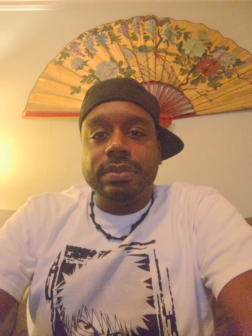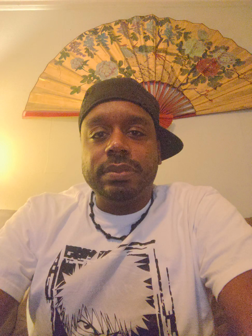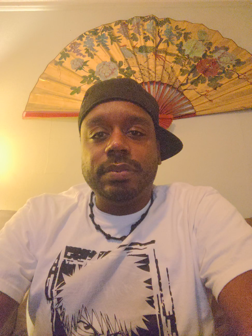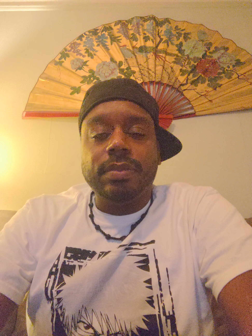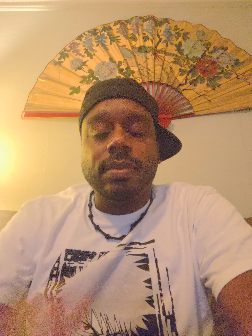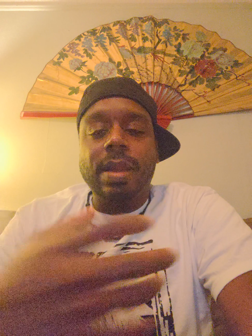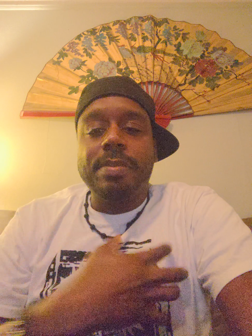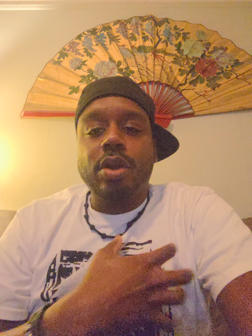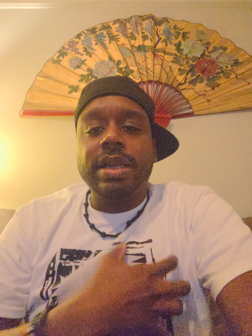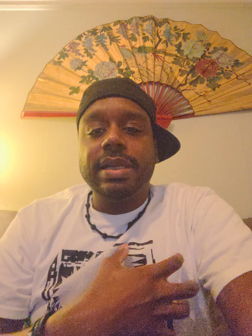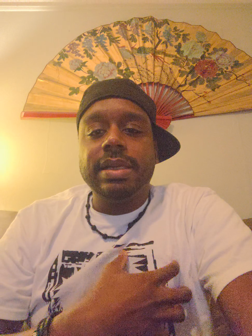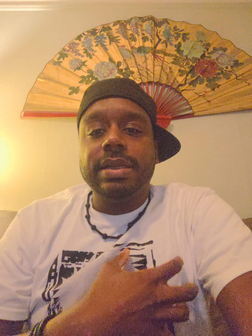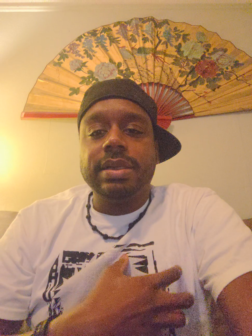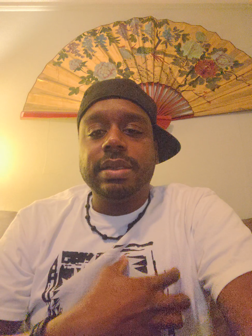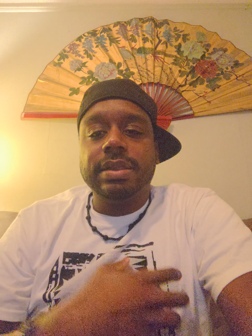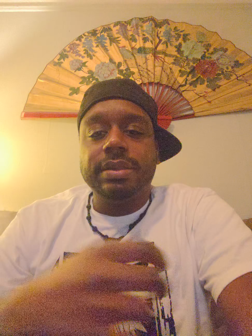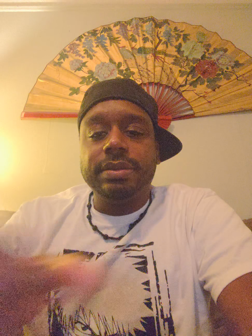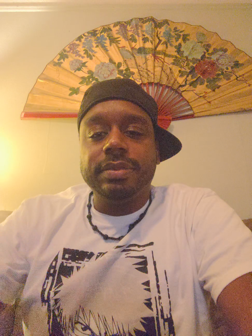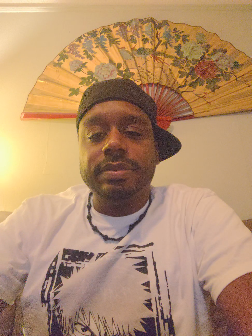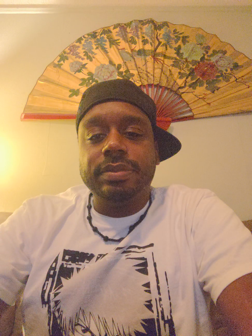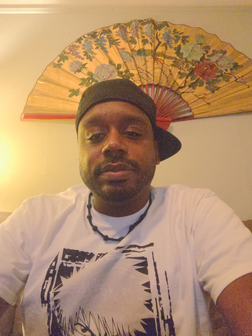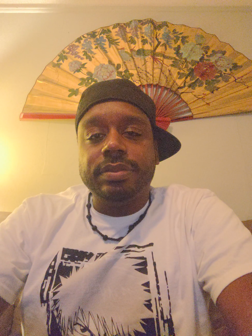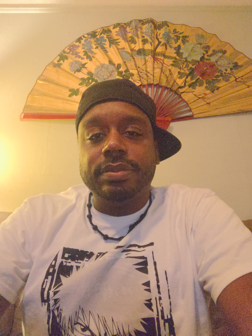police